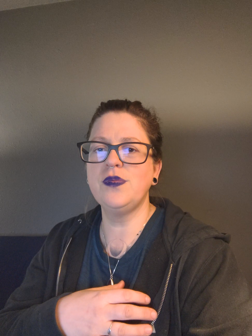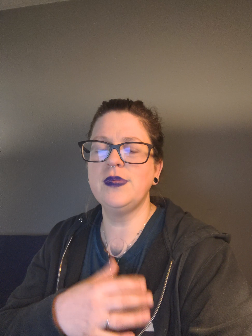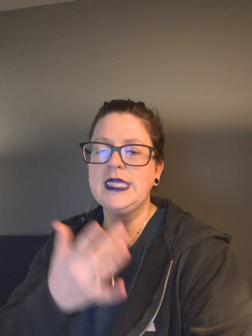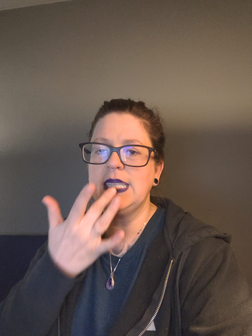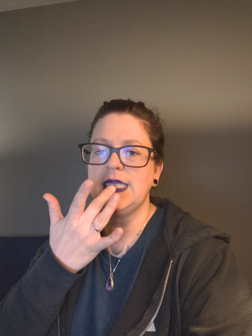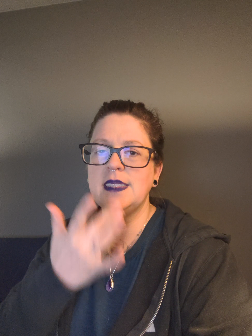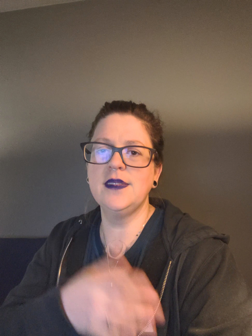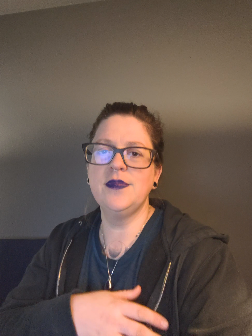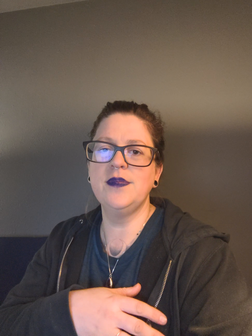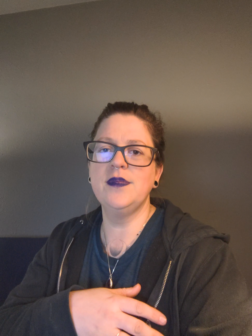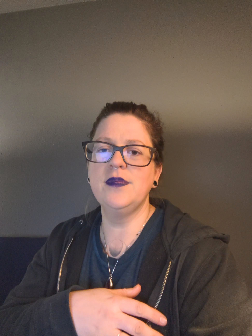taste